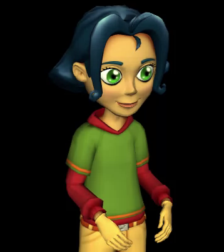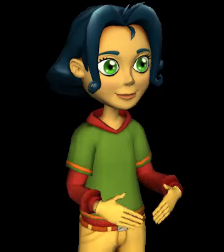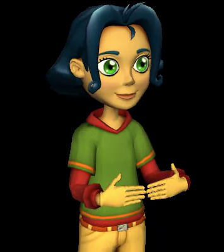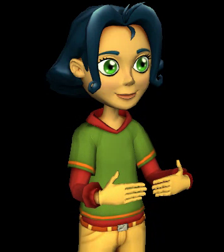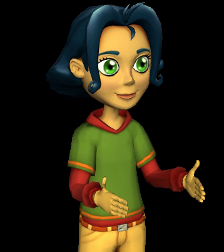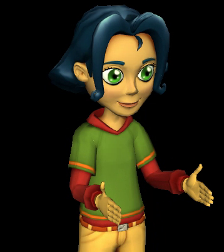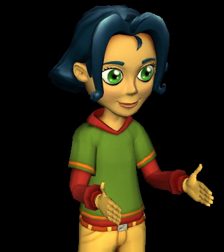يفتح